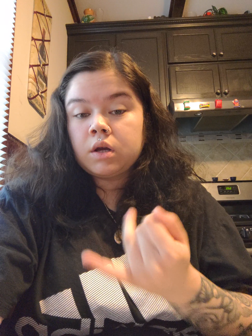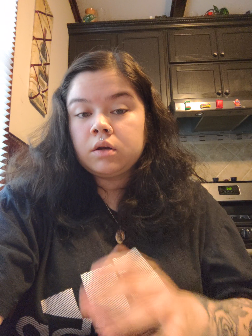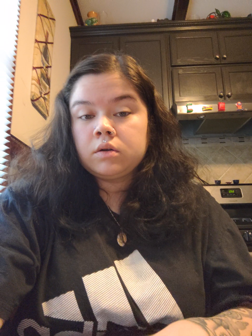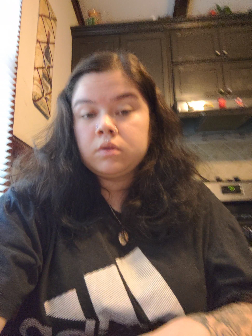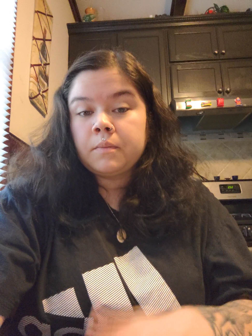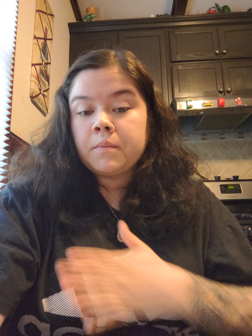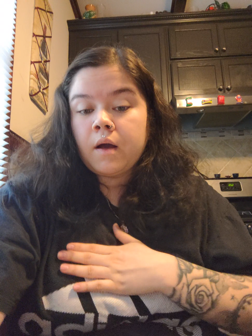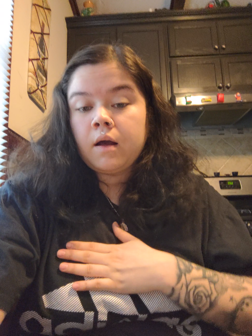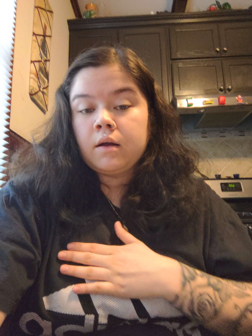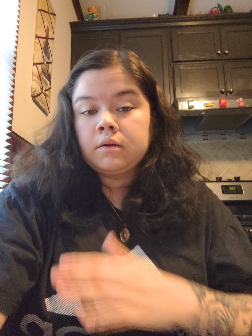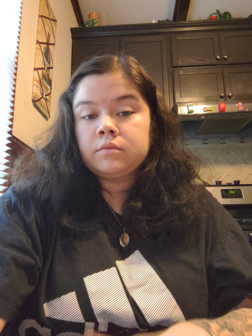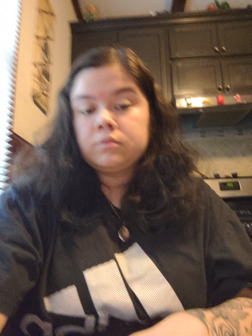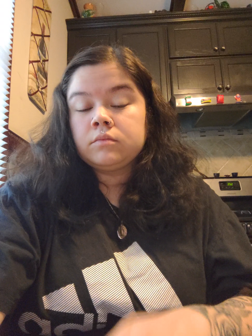my